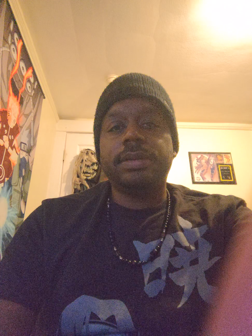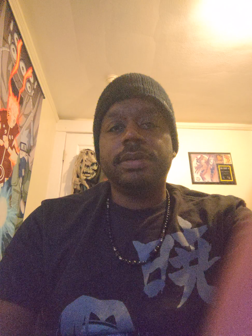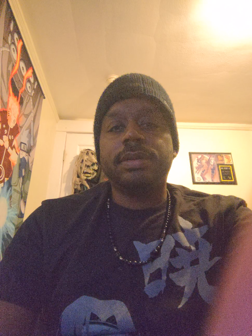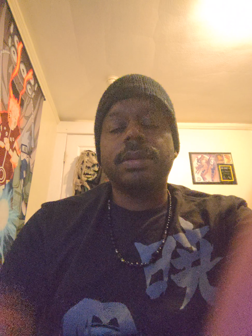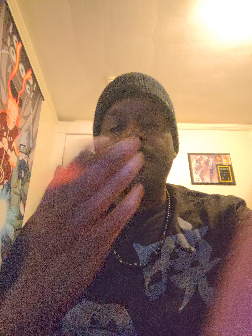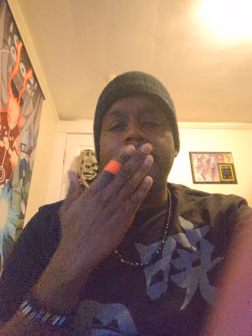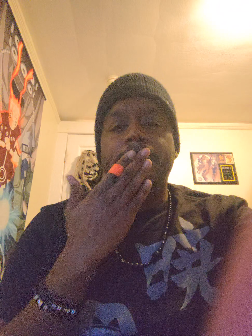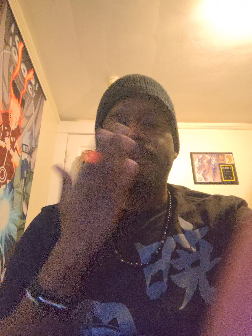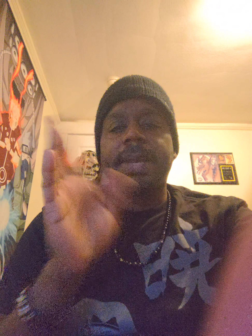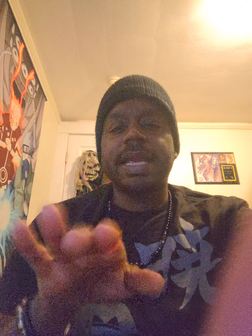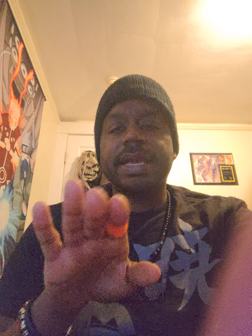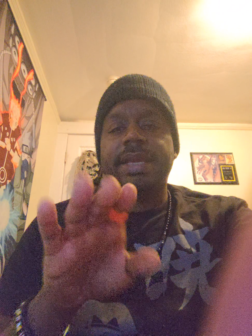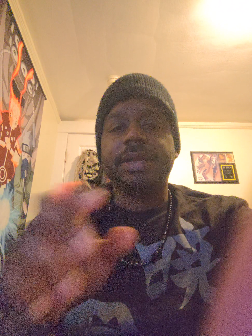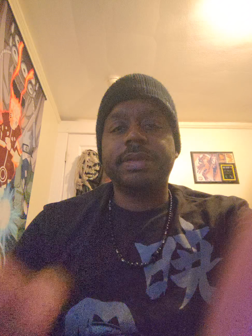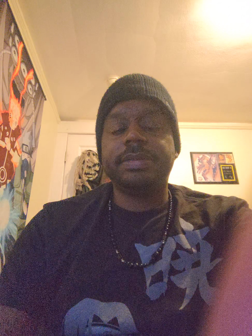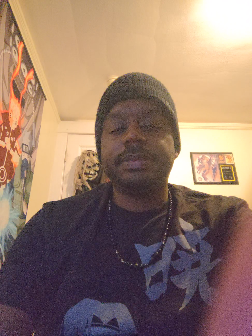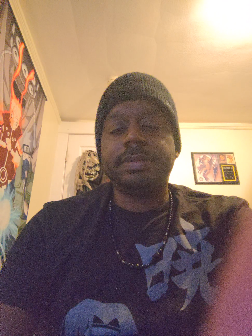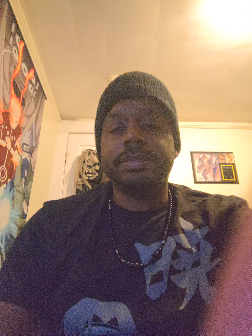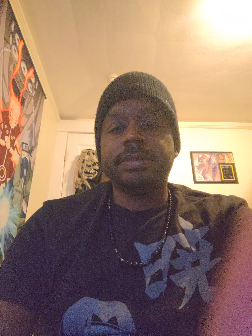bad